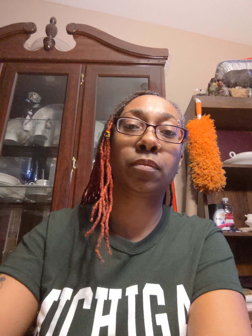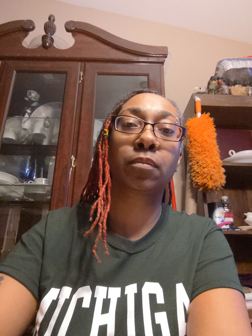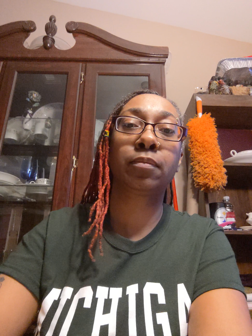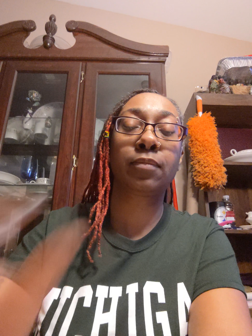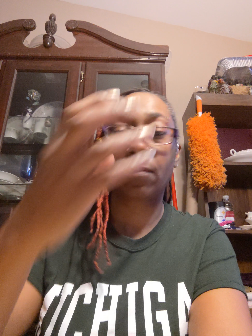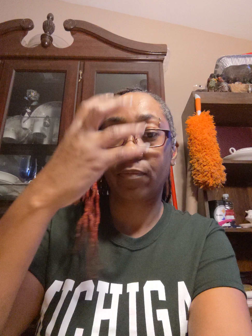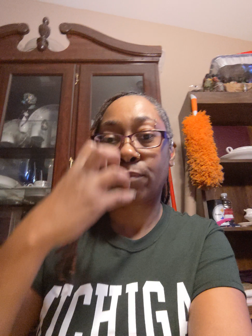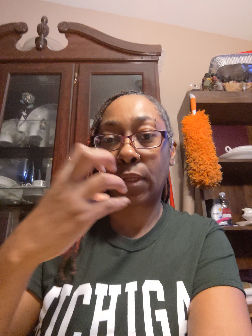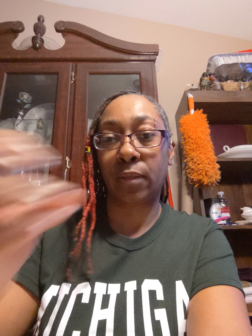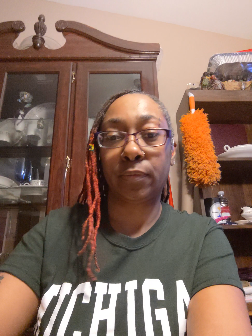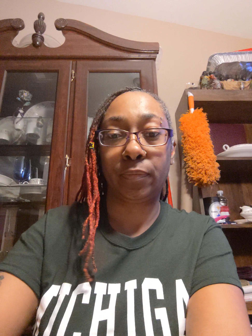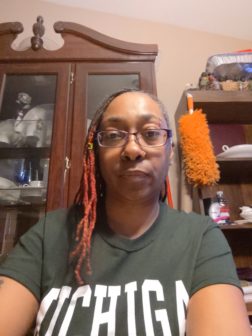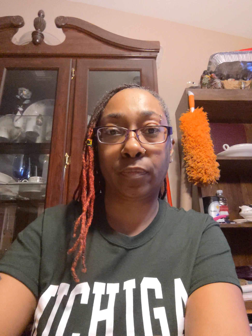mad